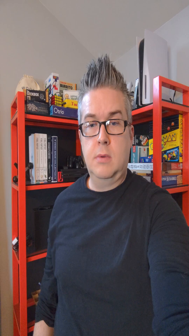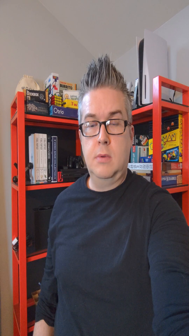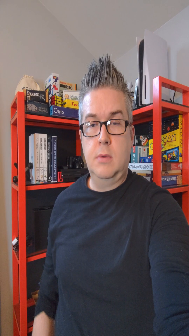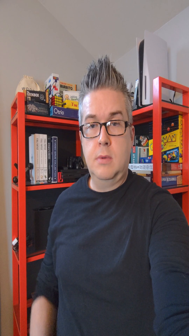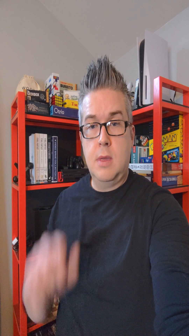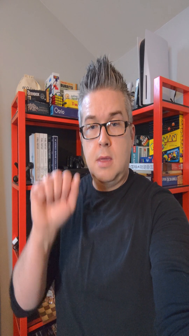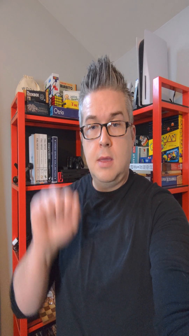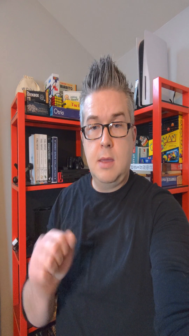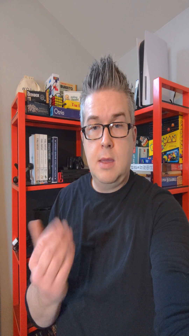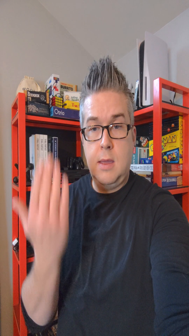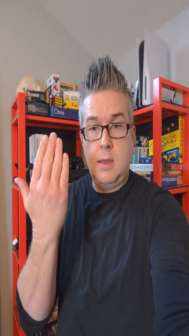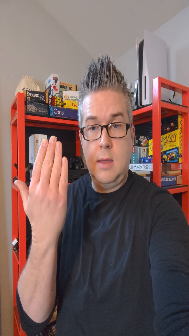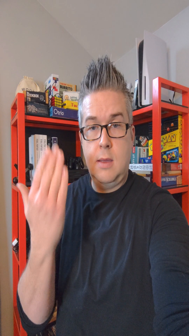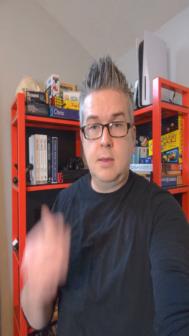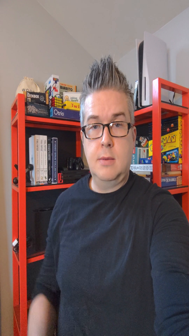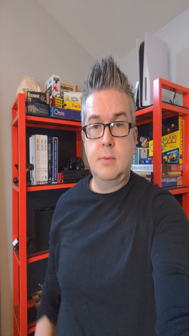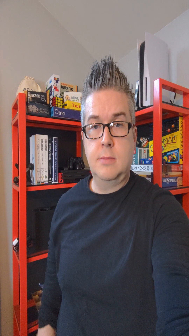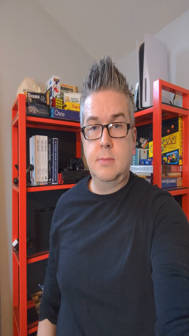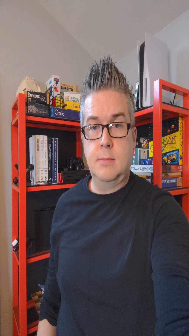mitten